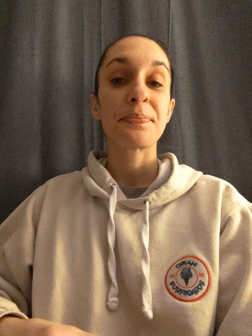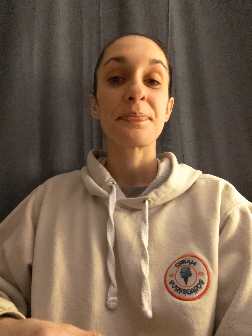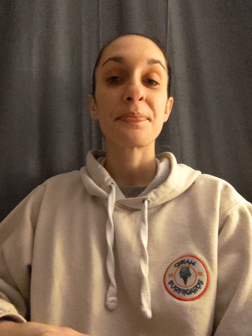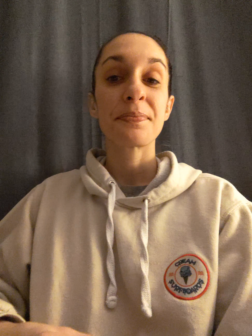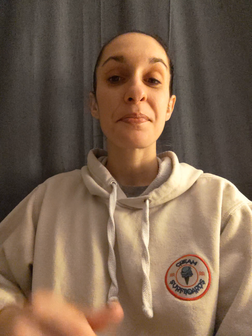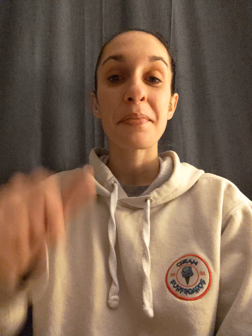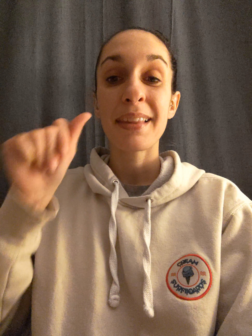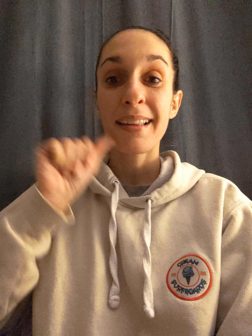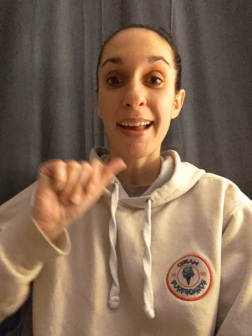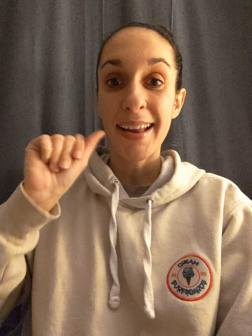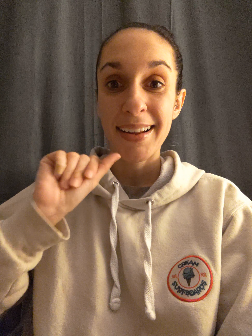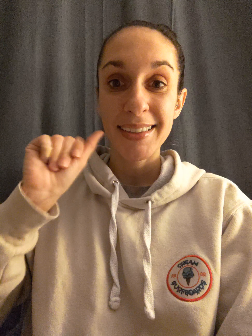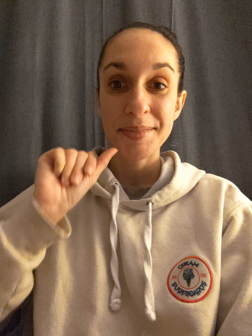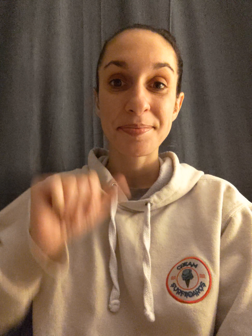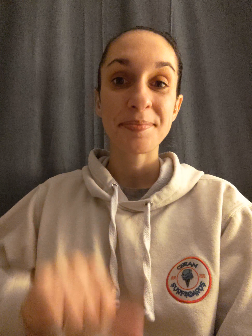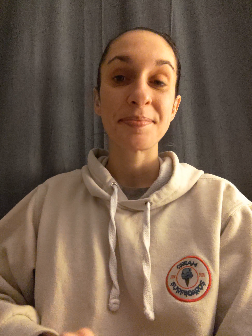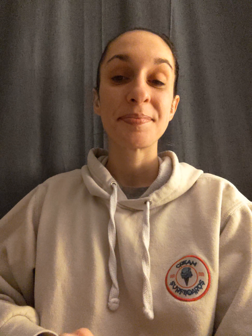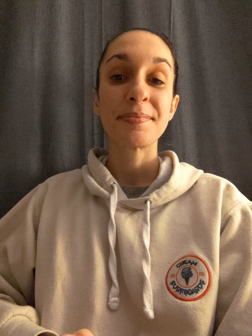aunt